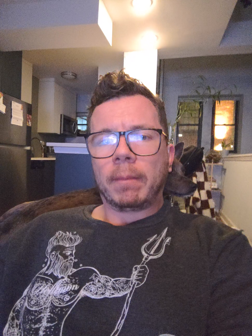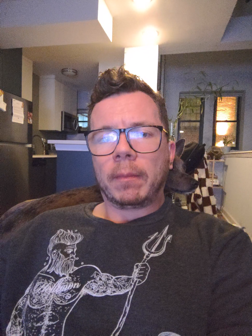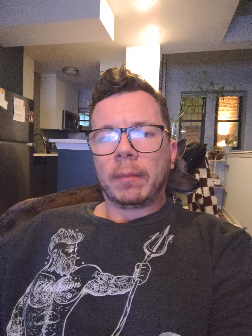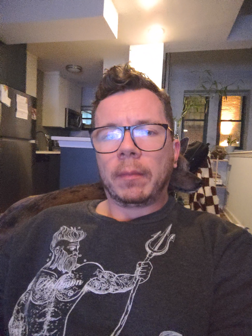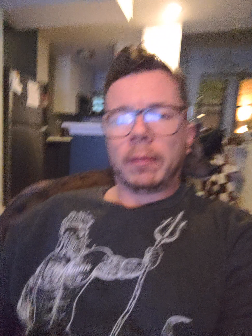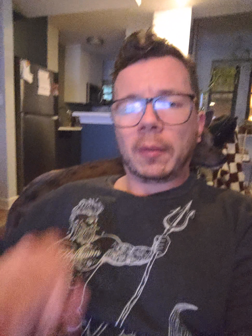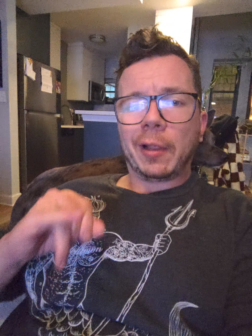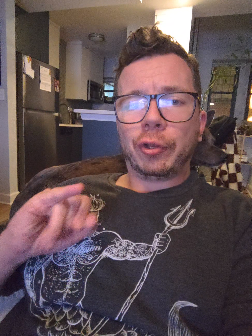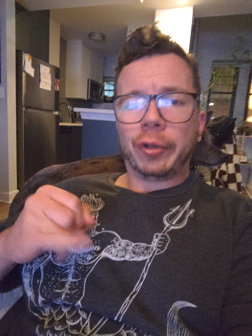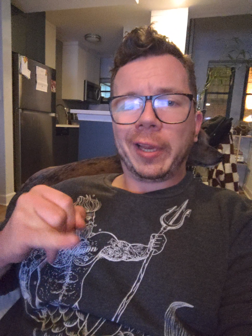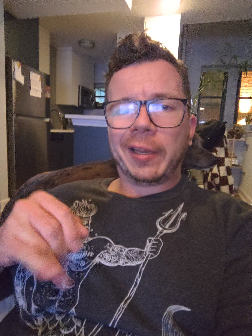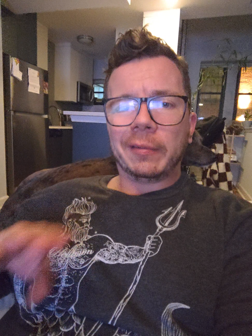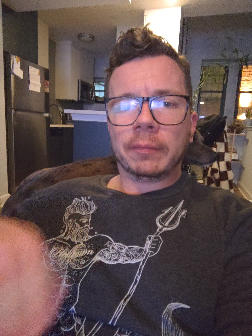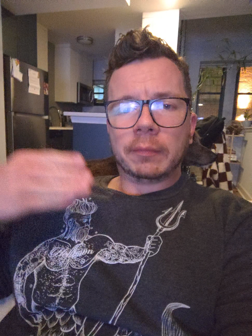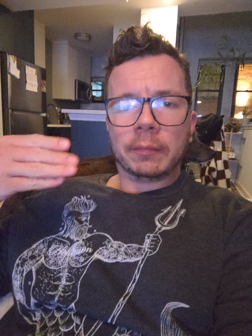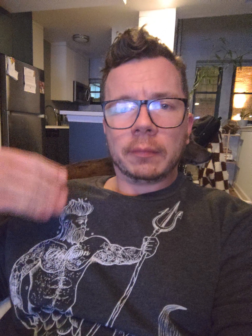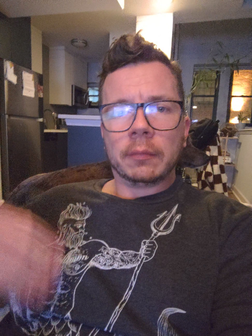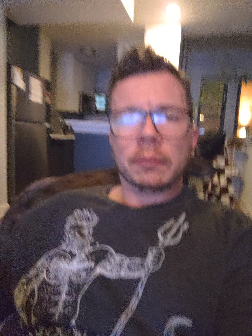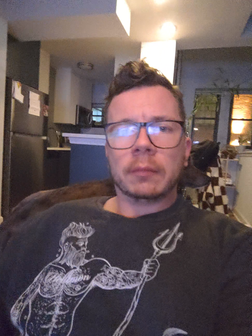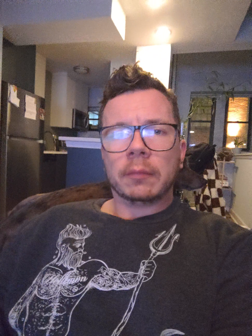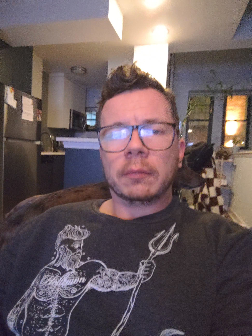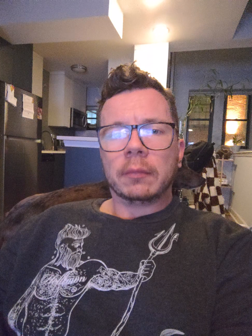jeans